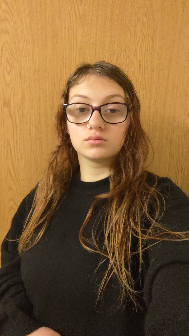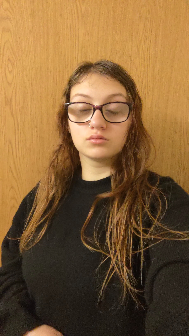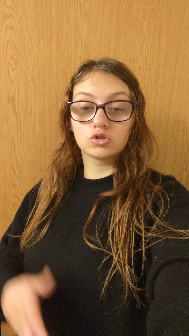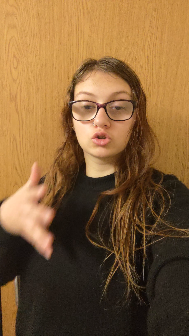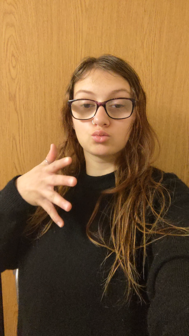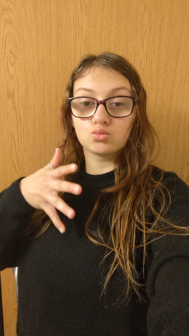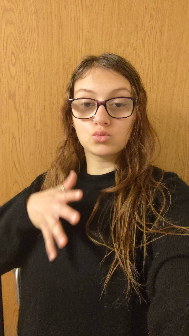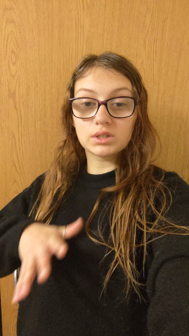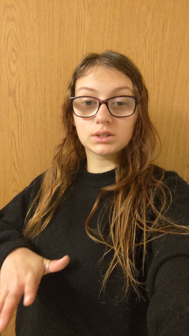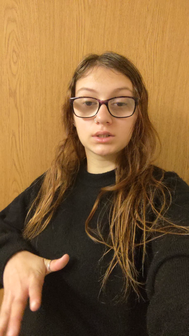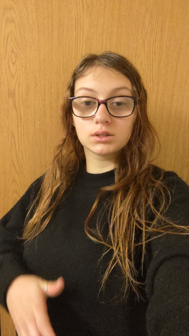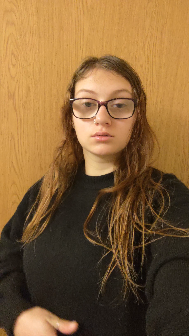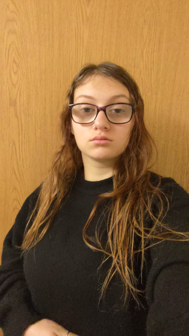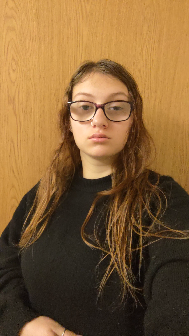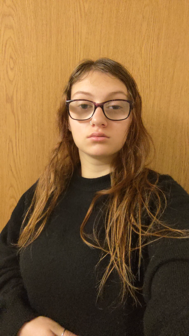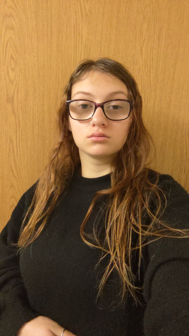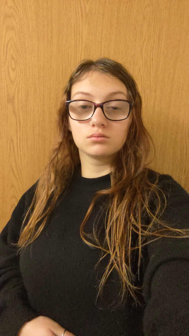dress